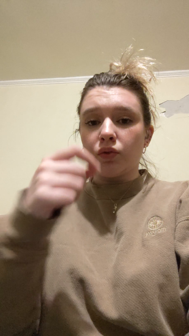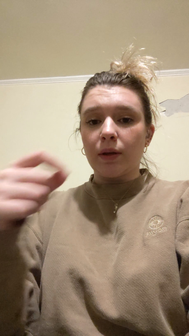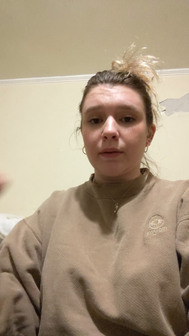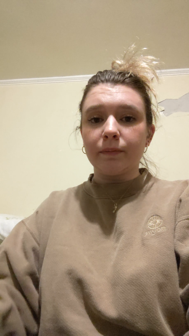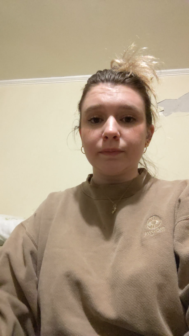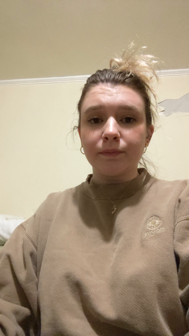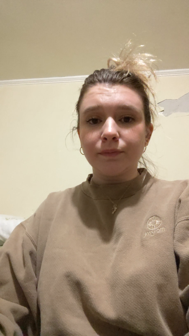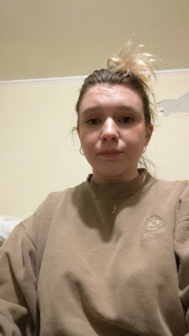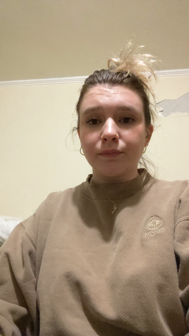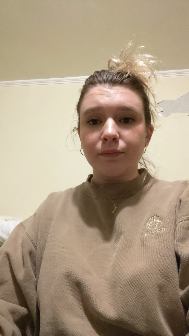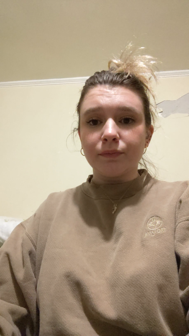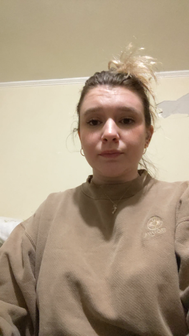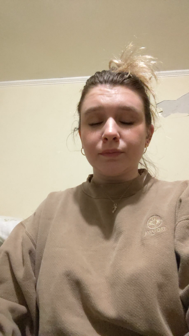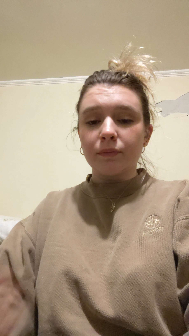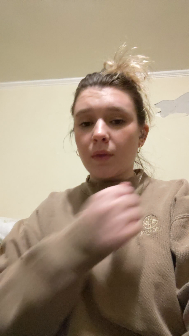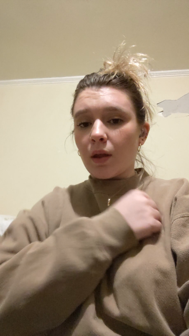hug